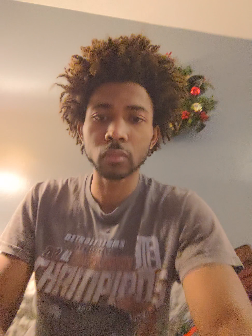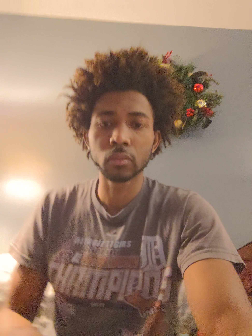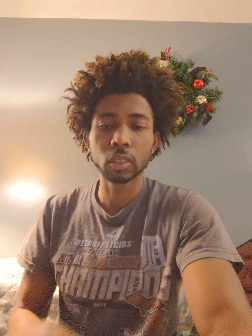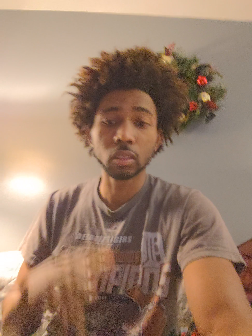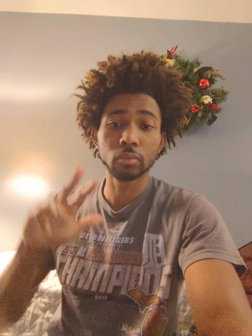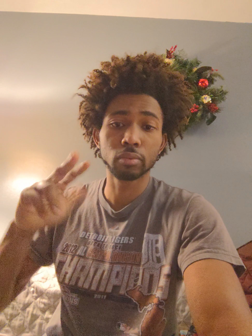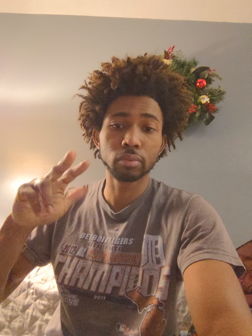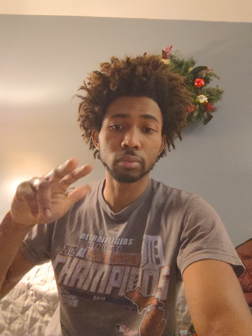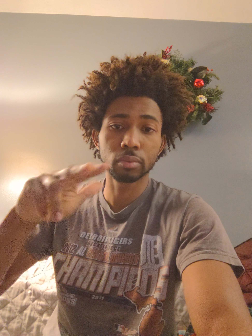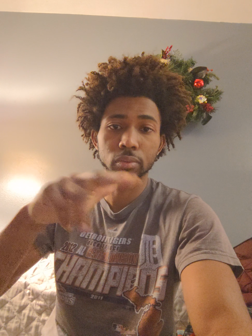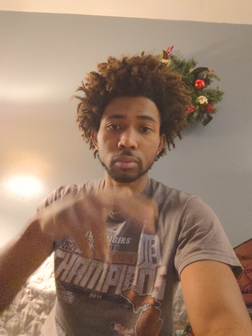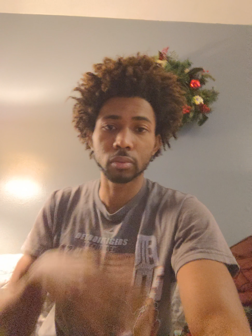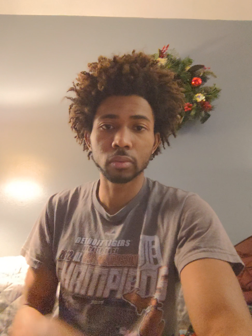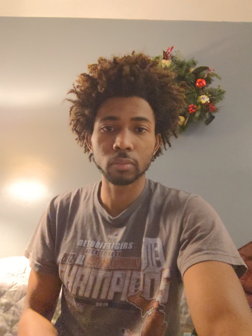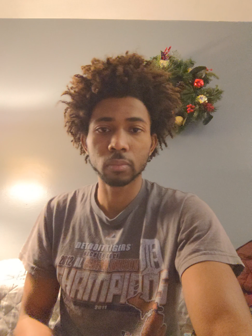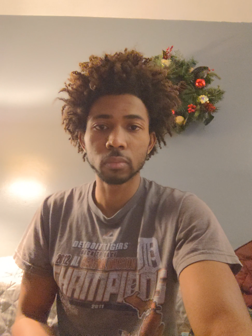helicopter